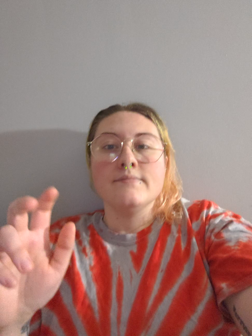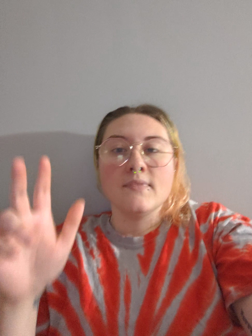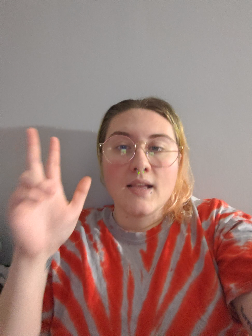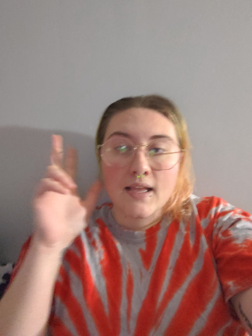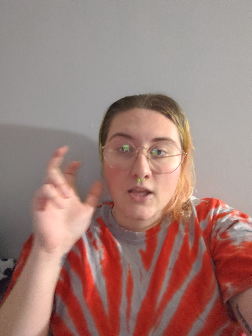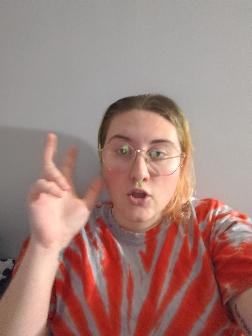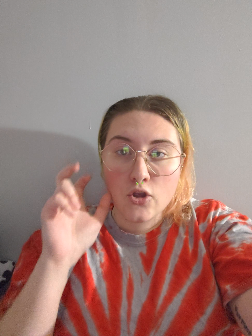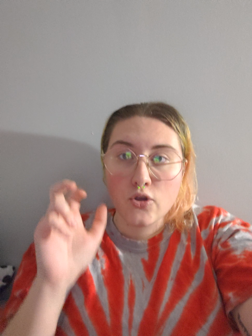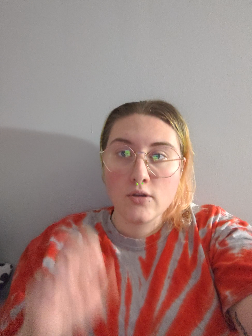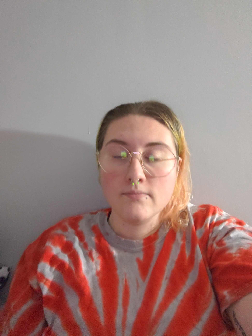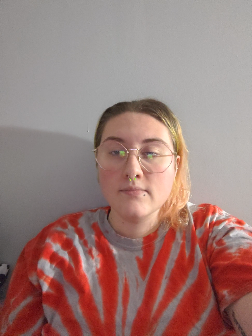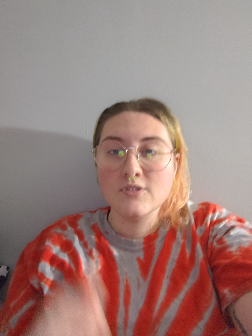hear